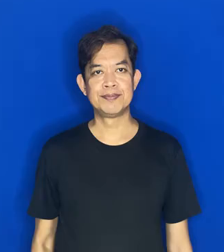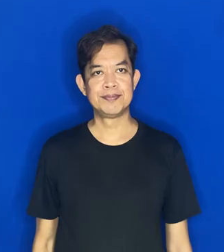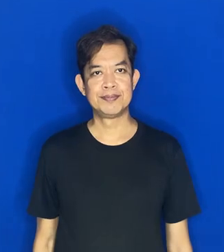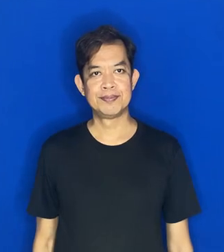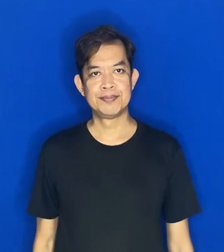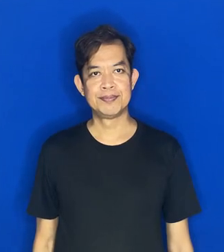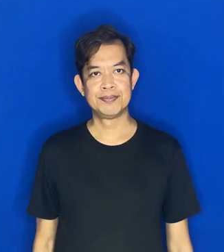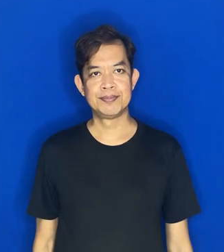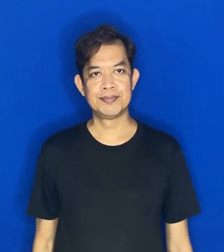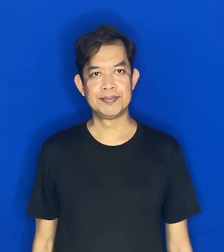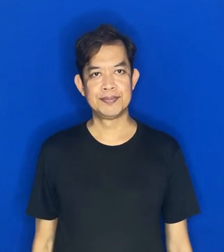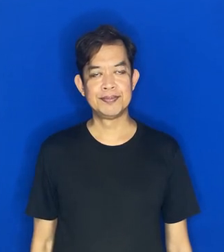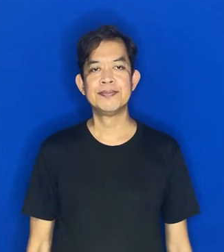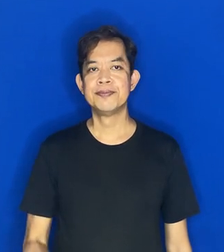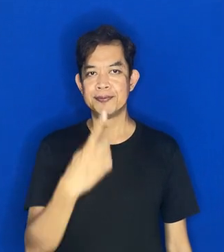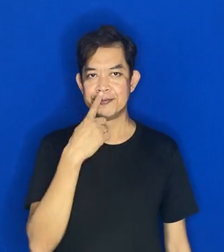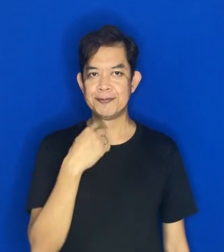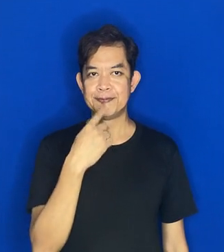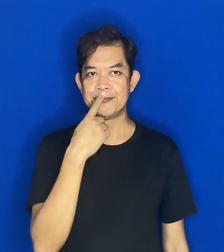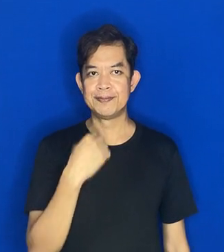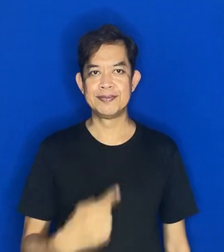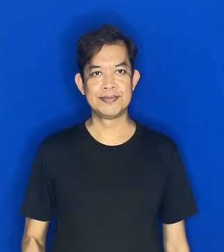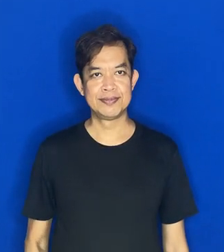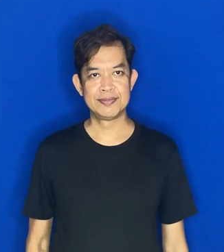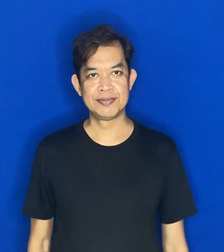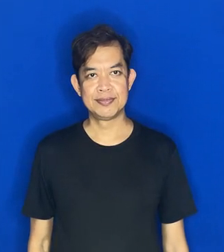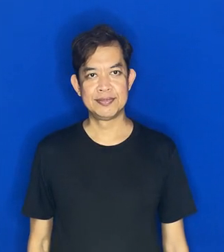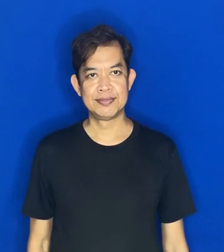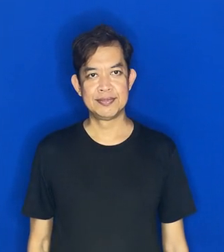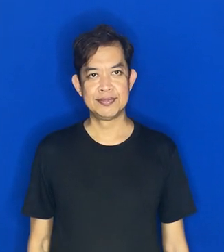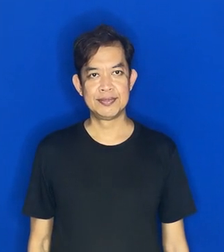red